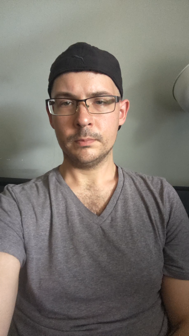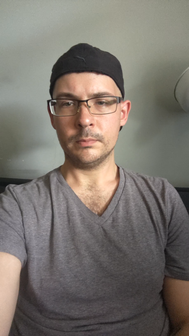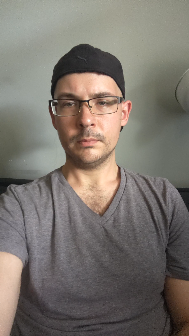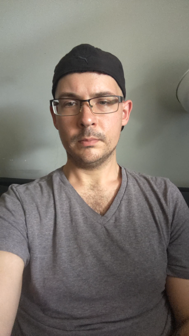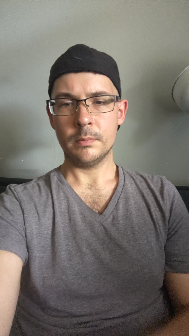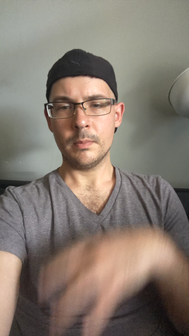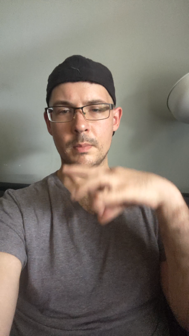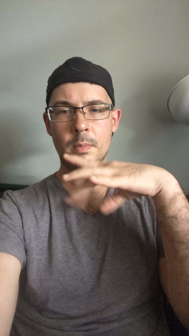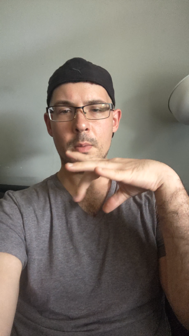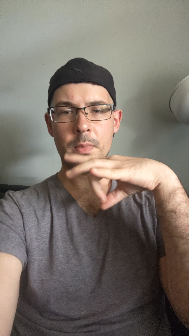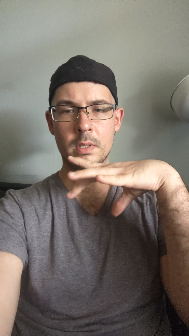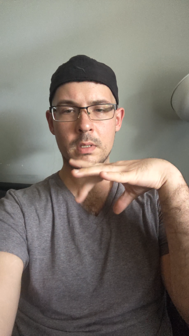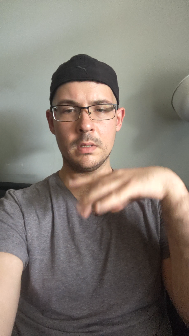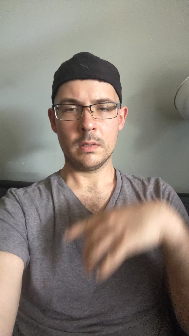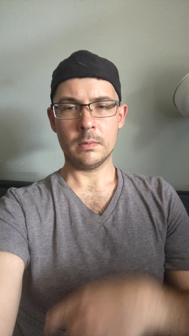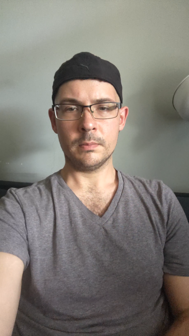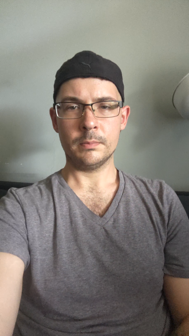pumpkin